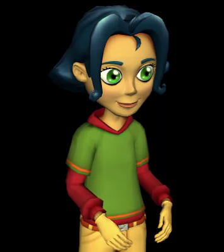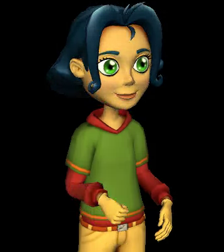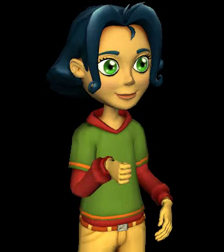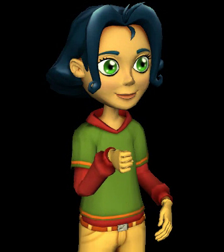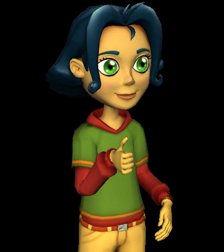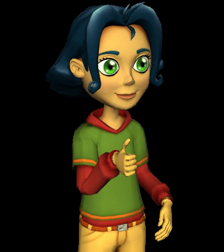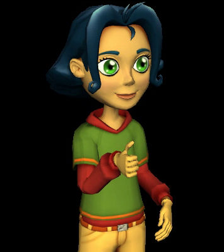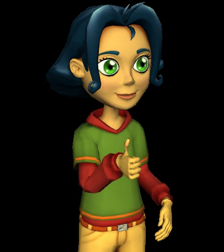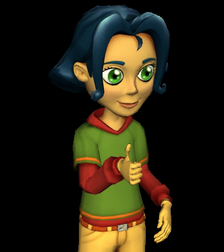قريبا